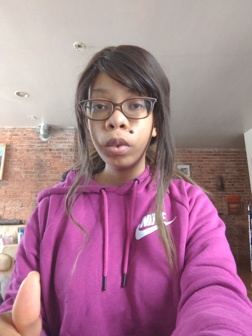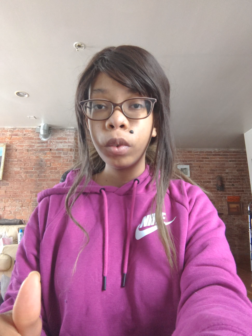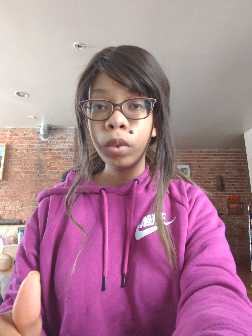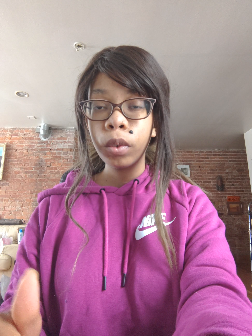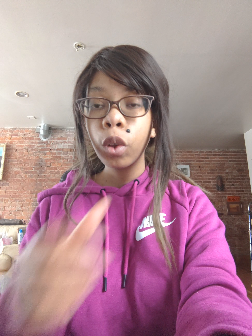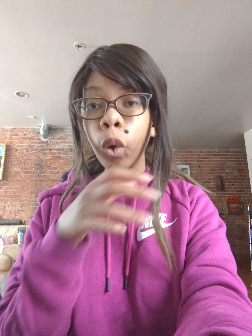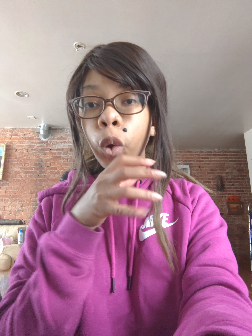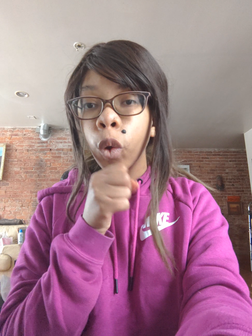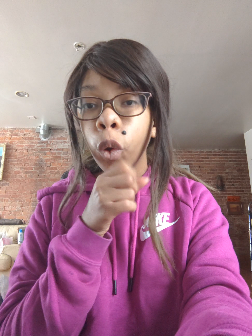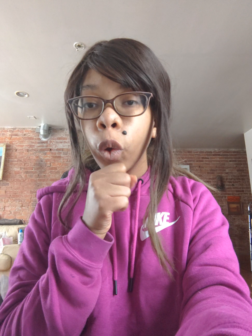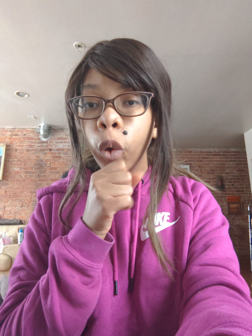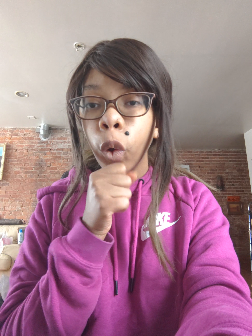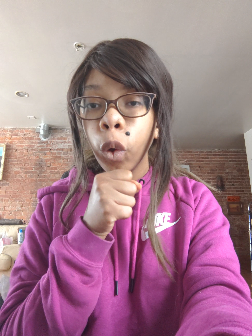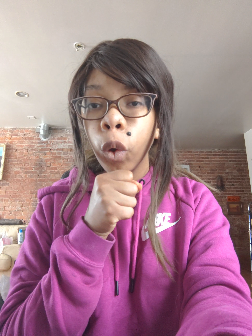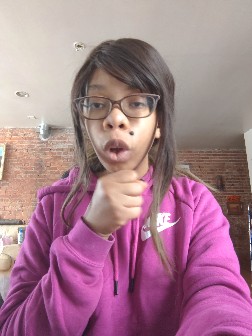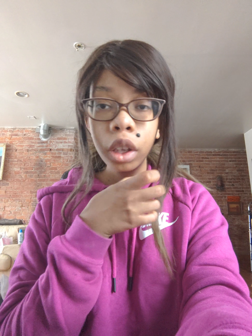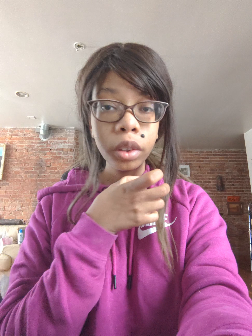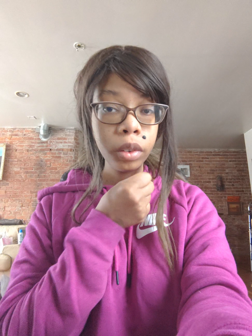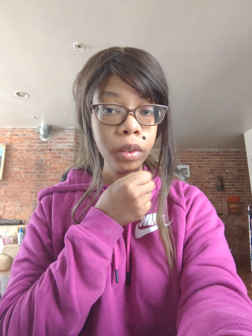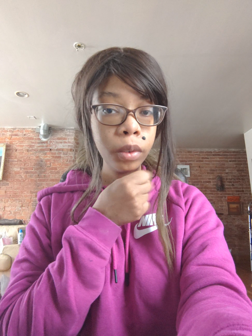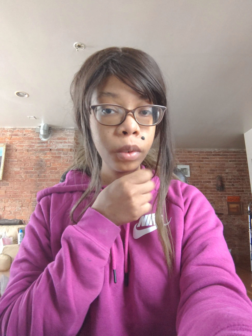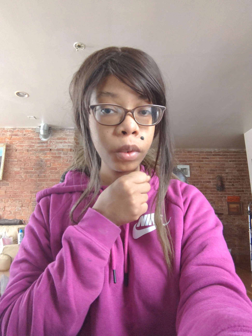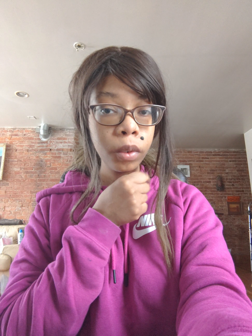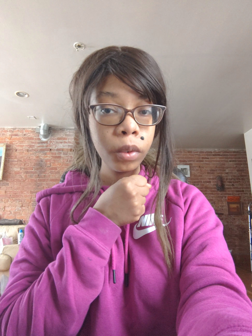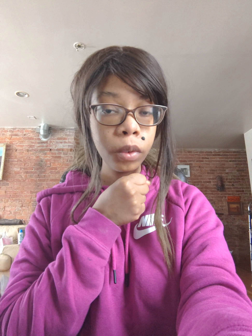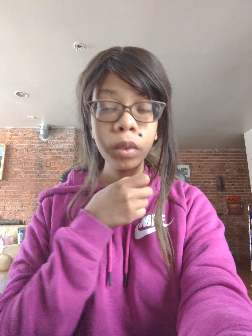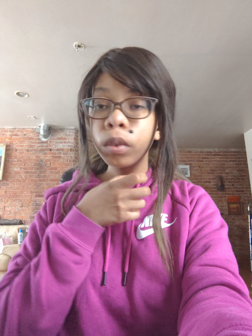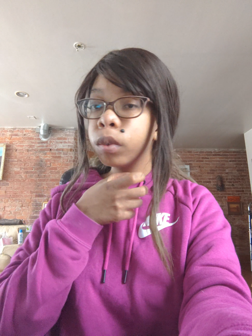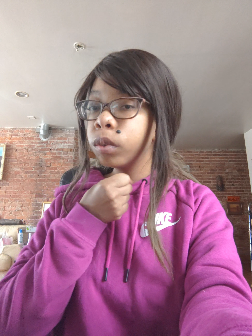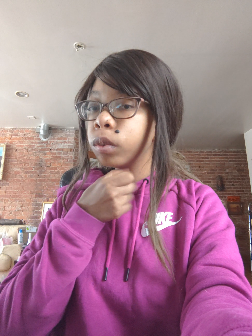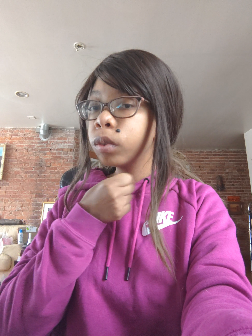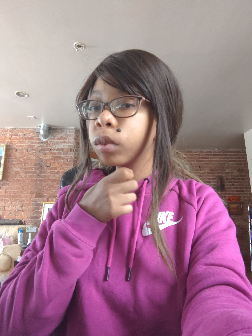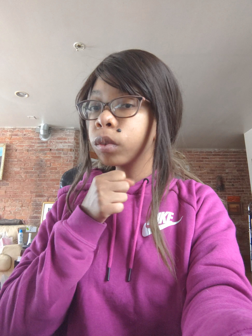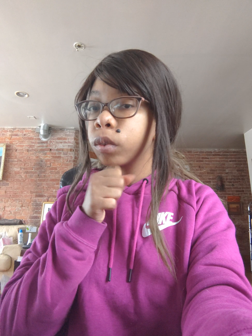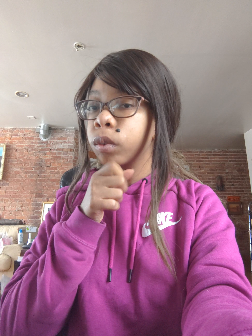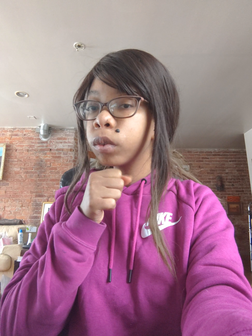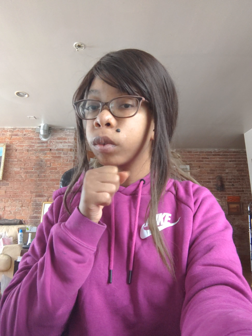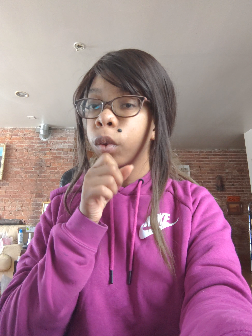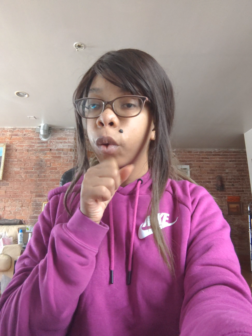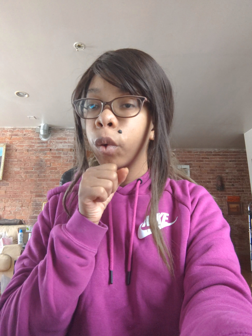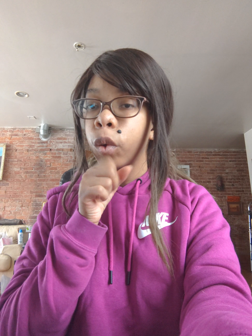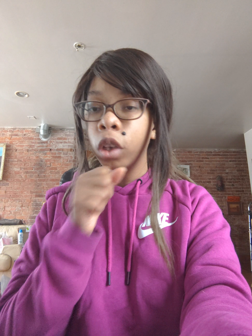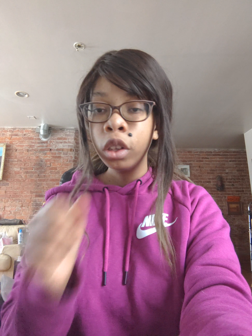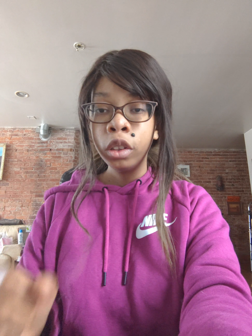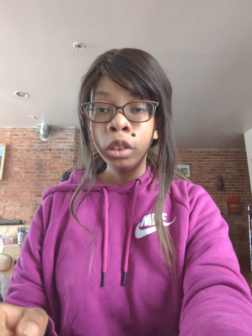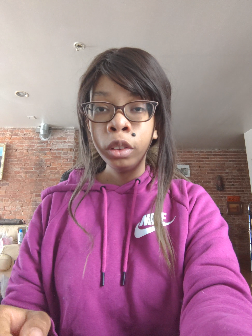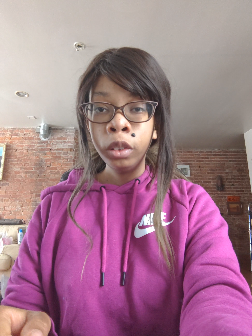orange